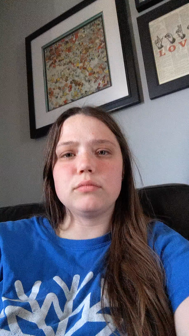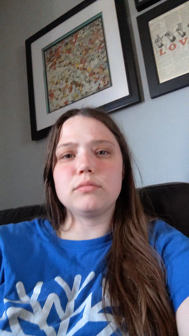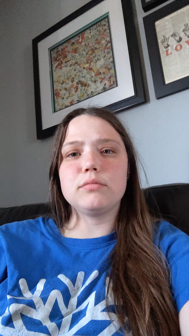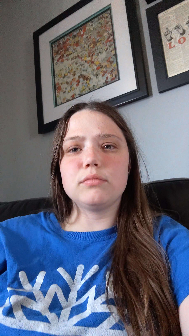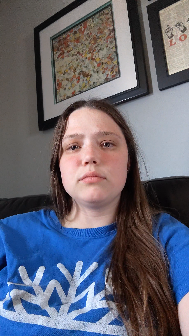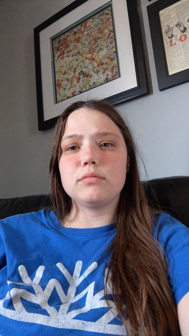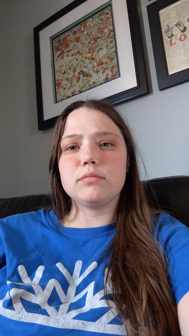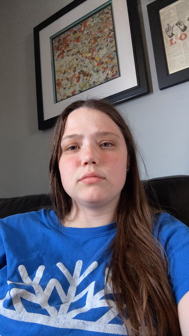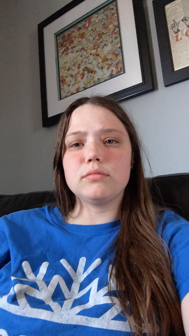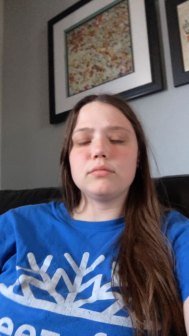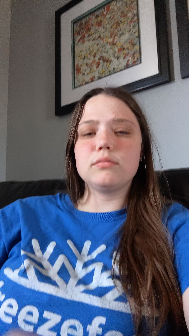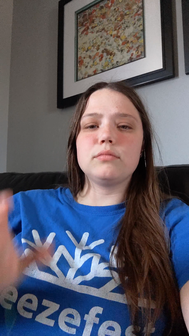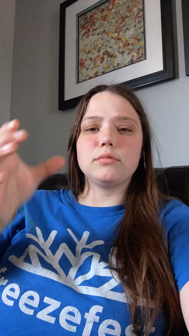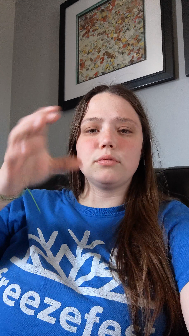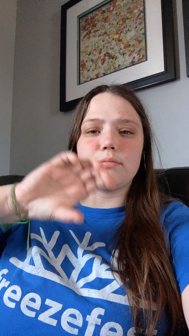dump